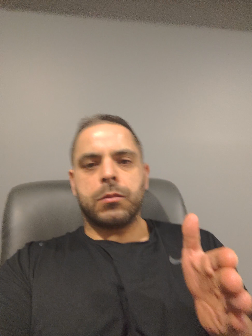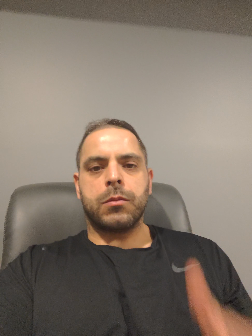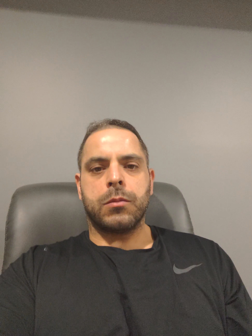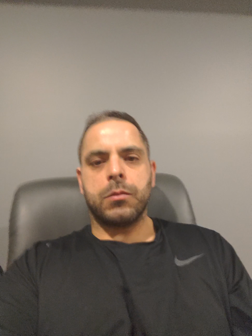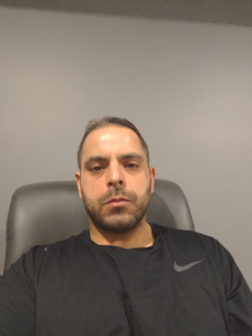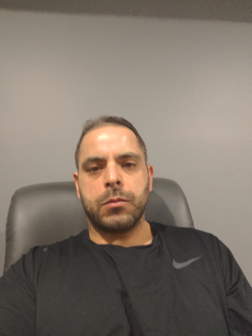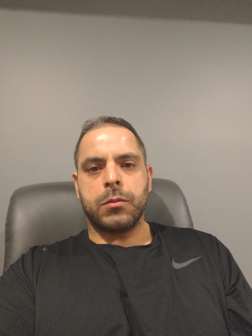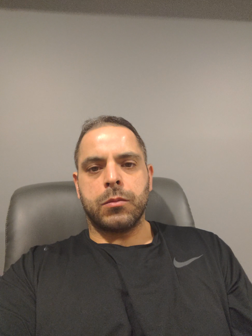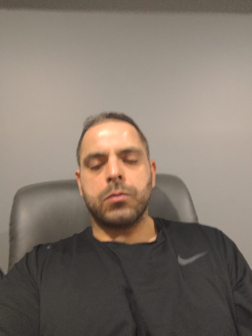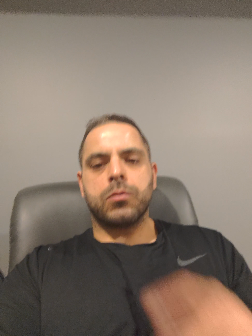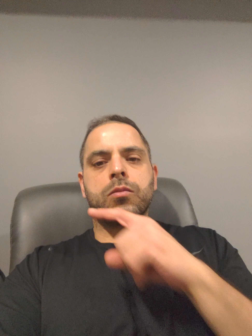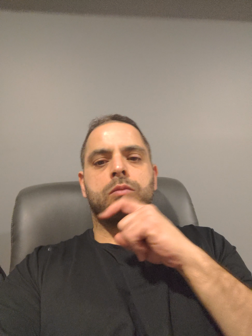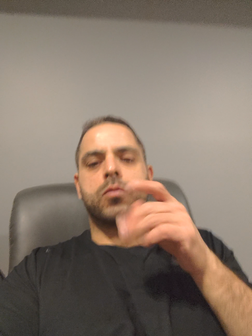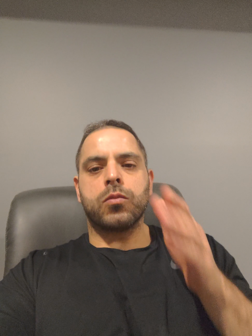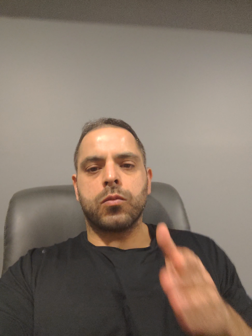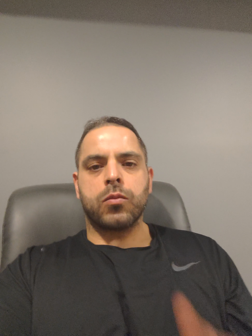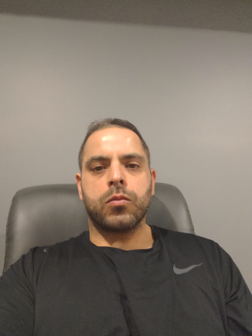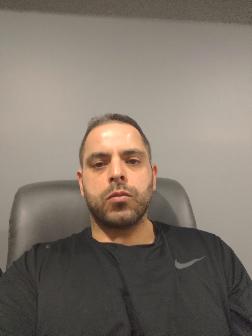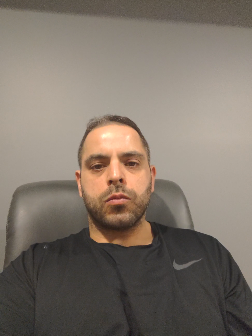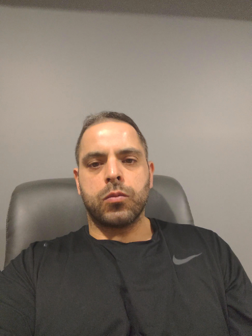dryer